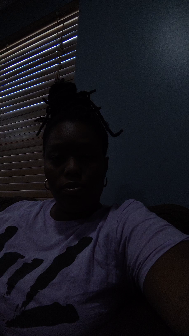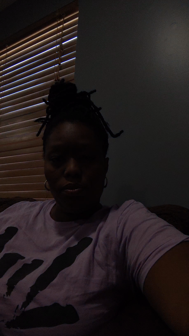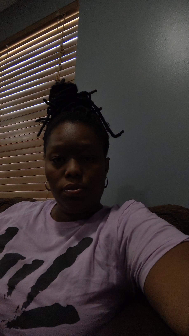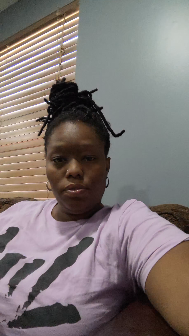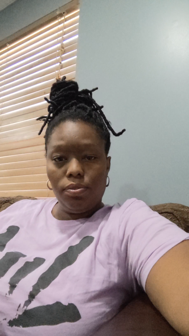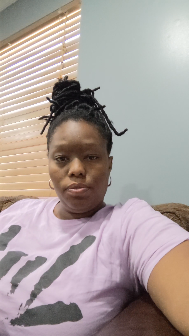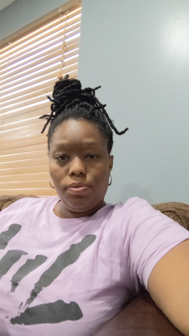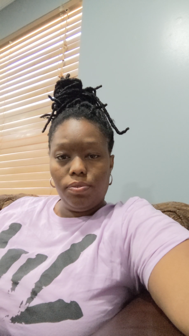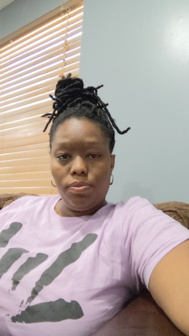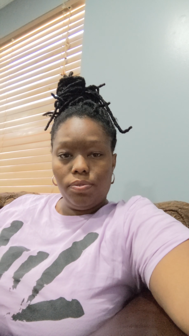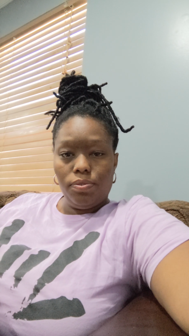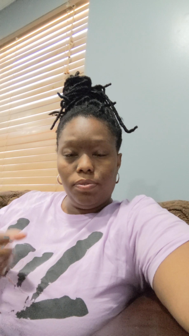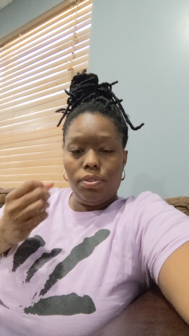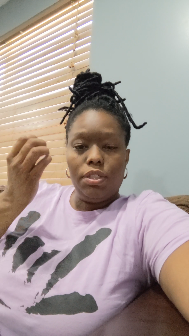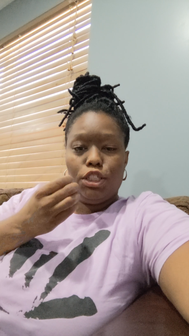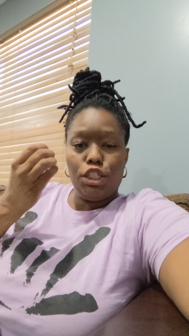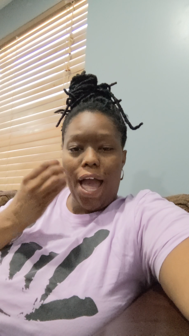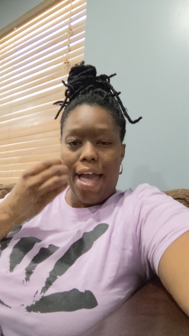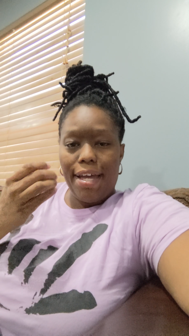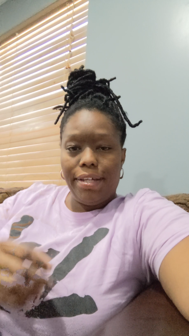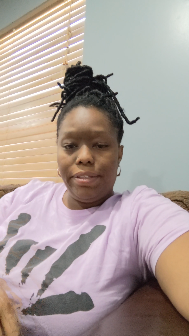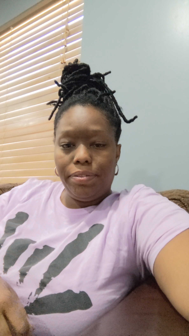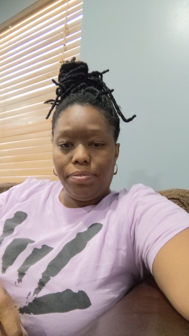shake